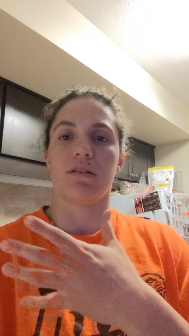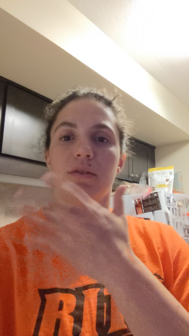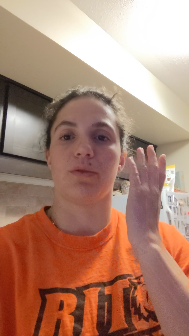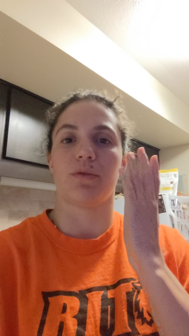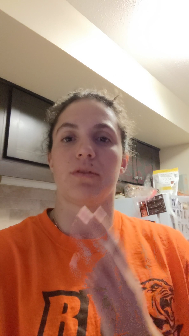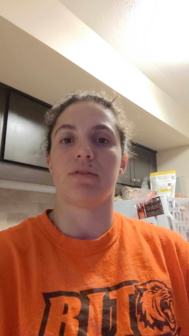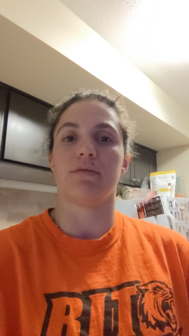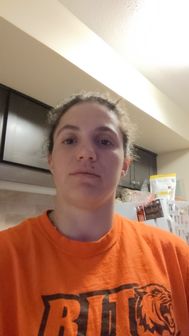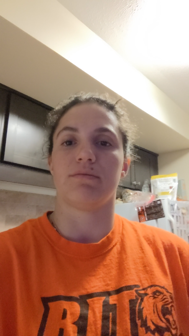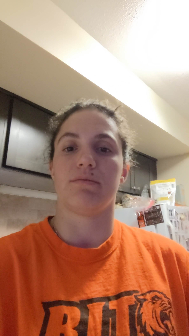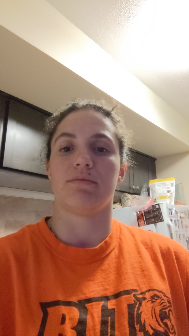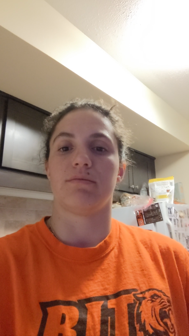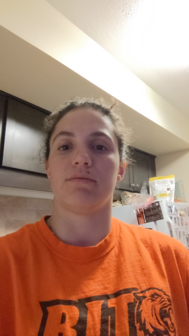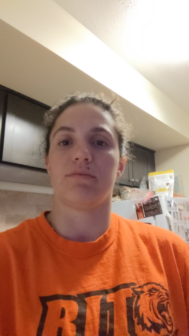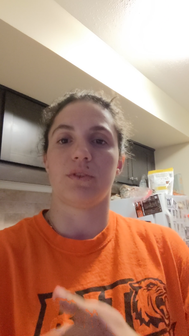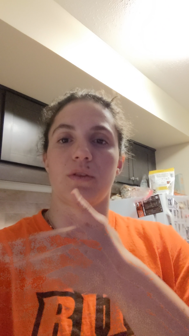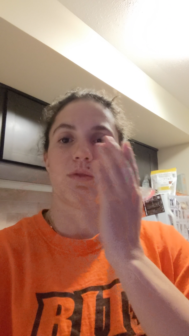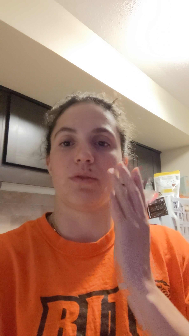all gone